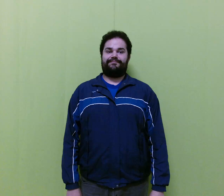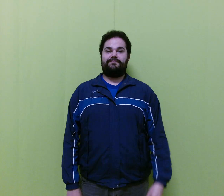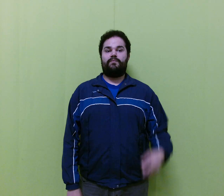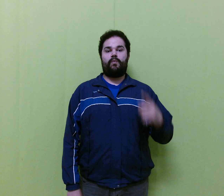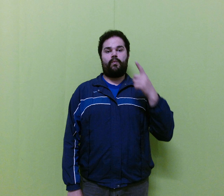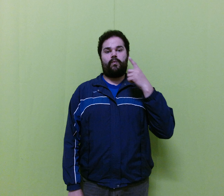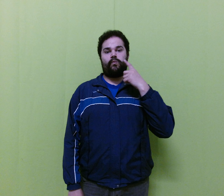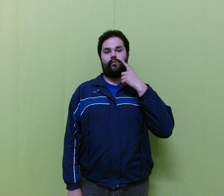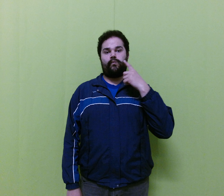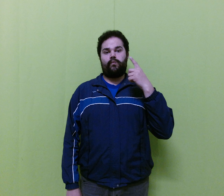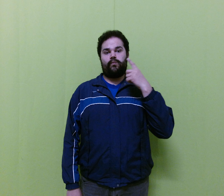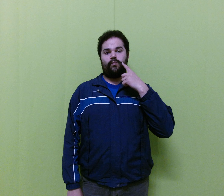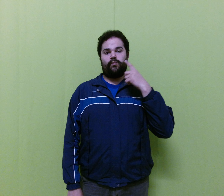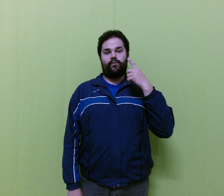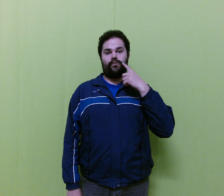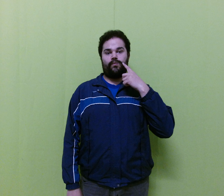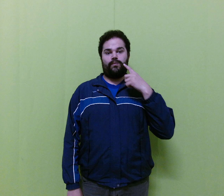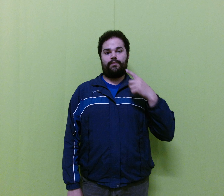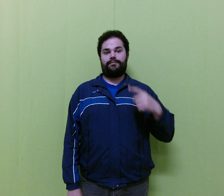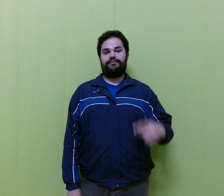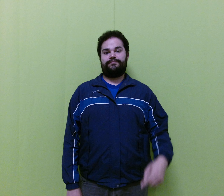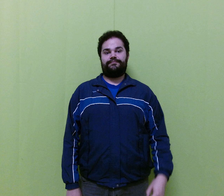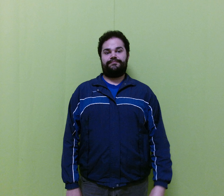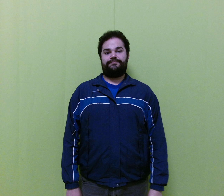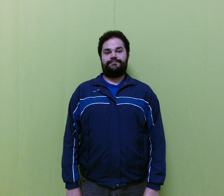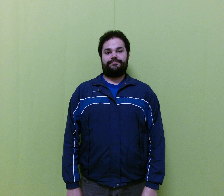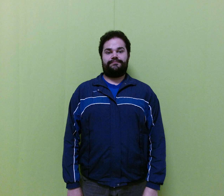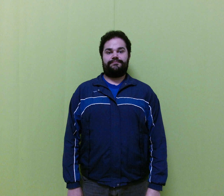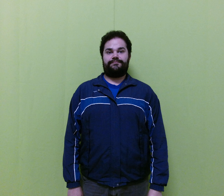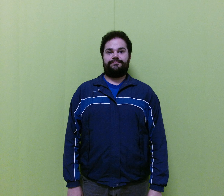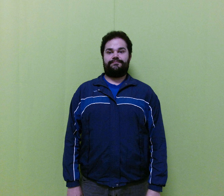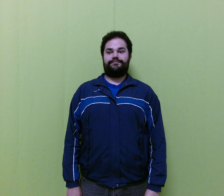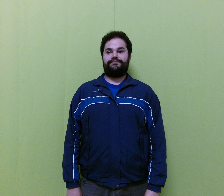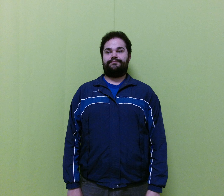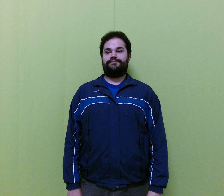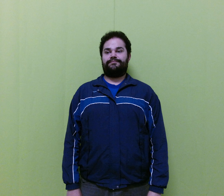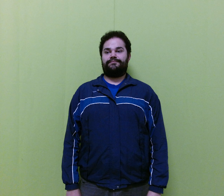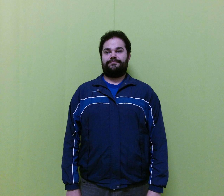bala